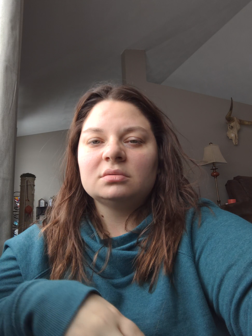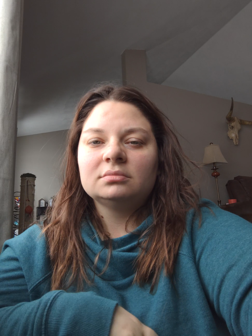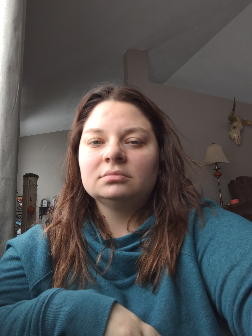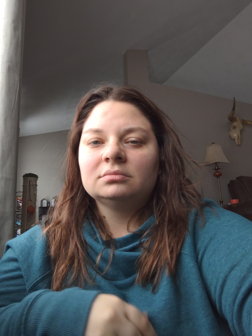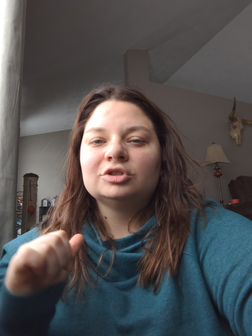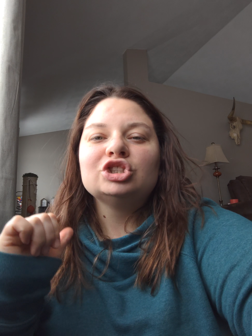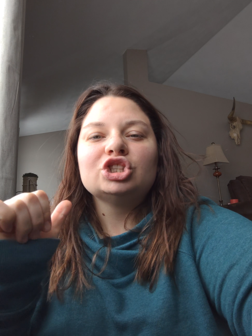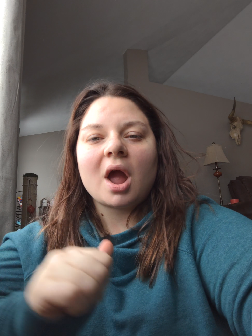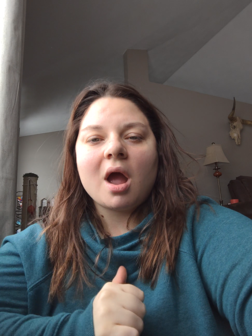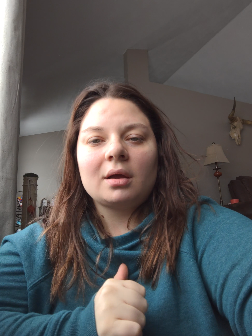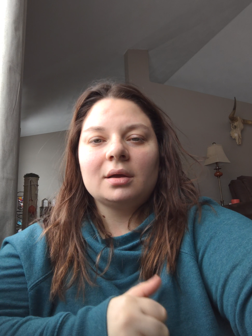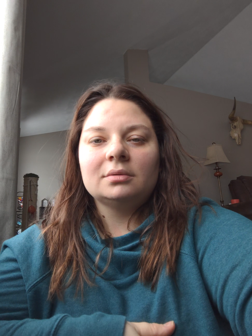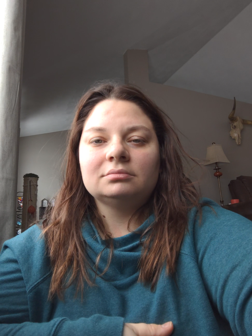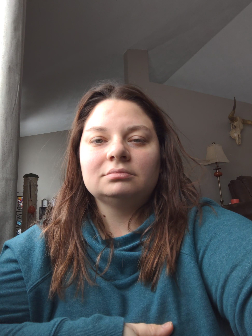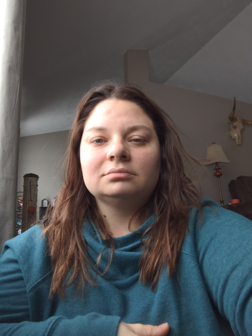jacket